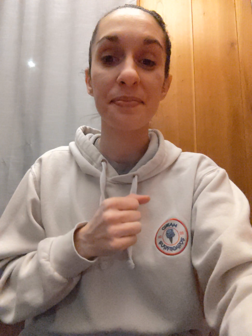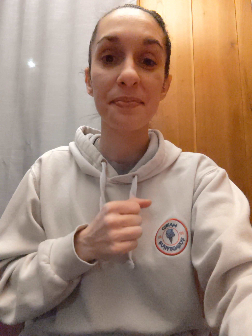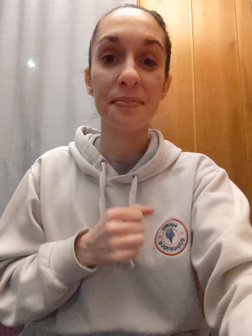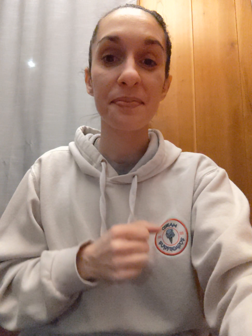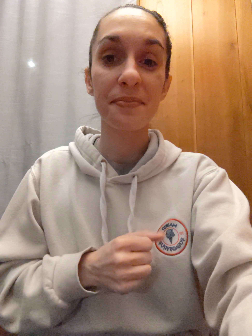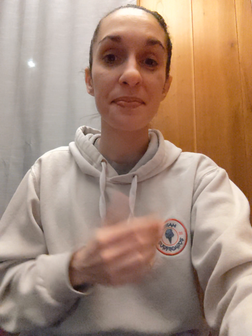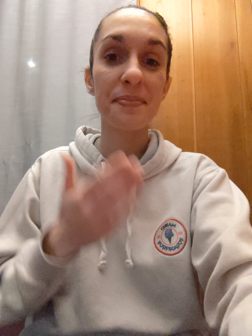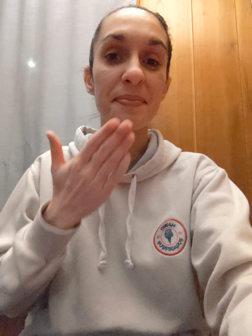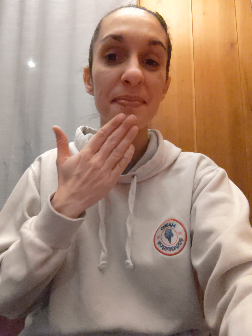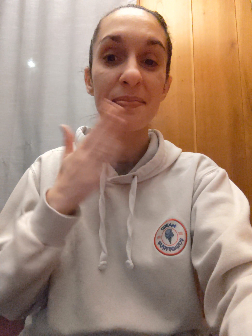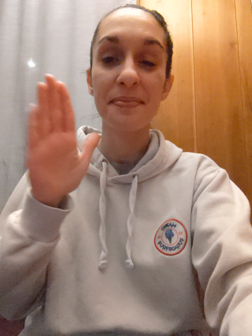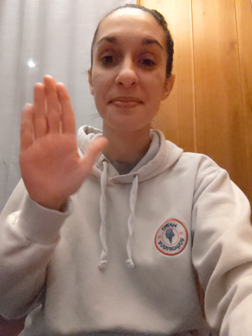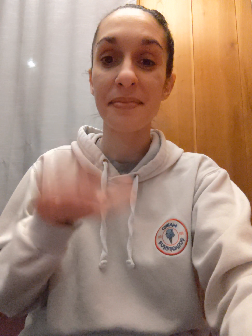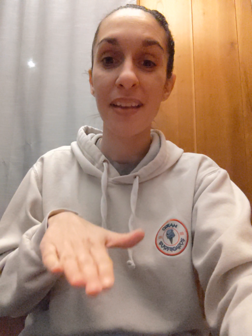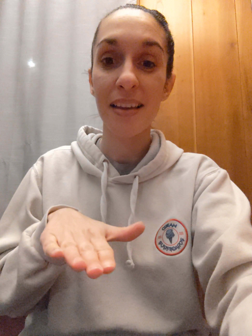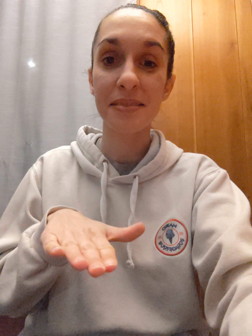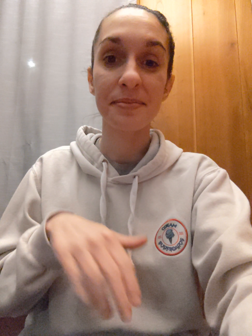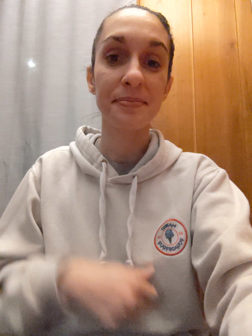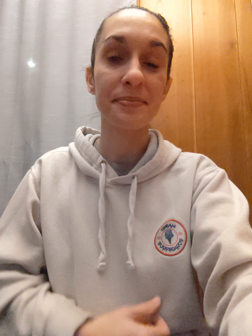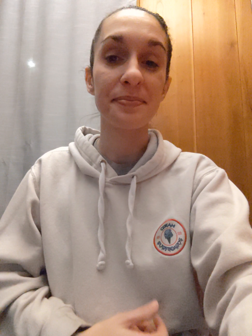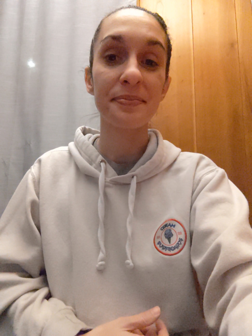bad